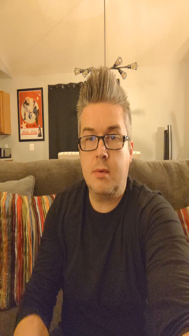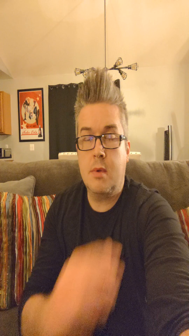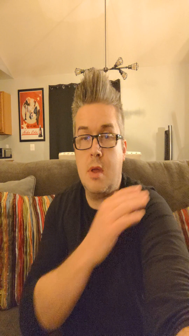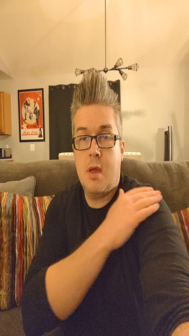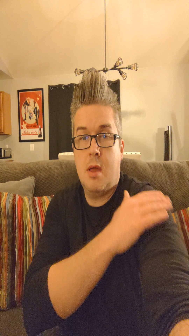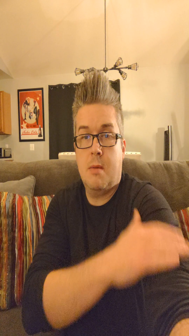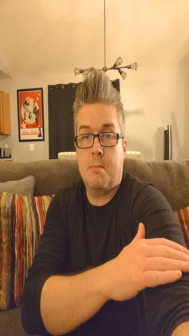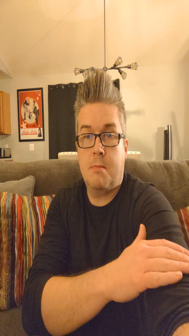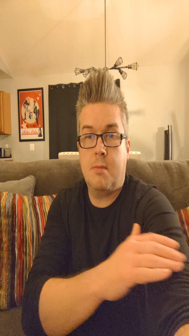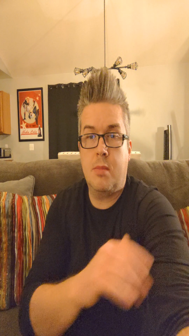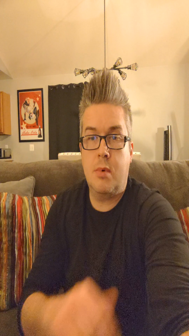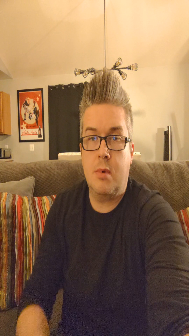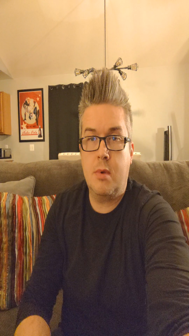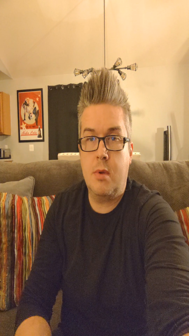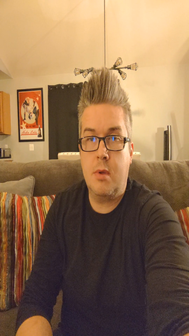arm